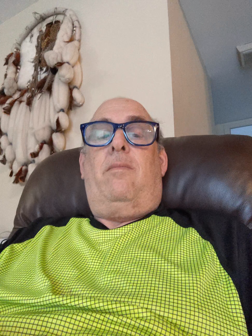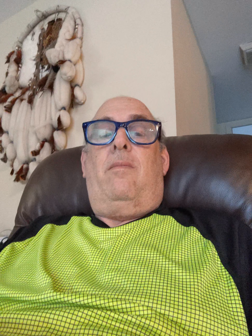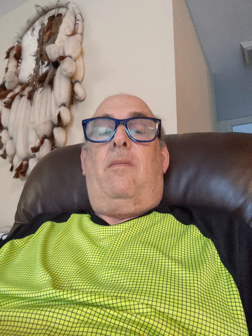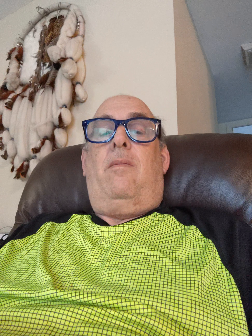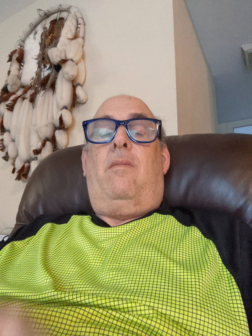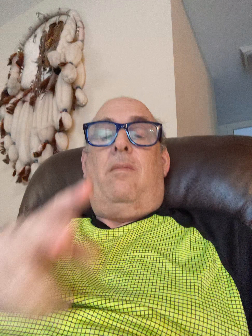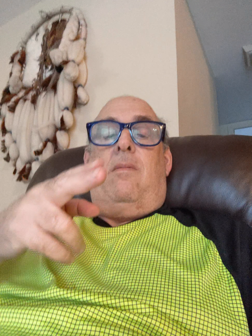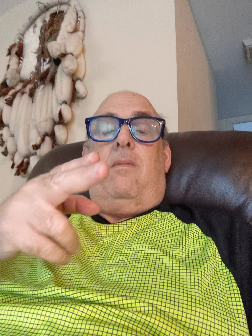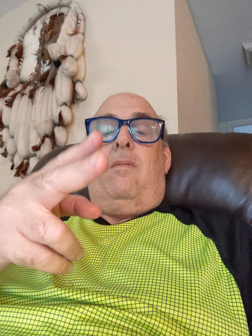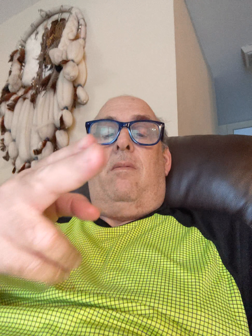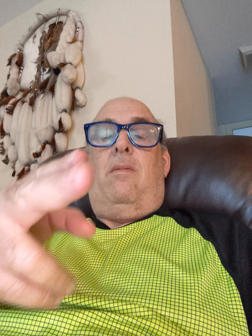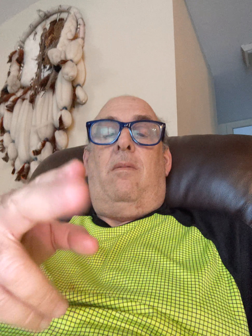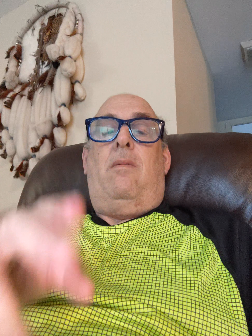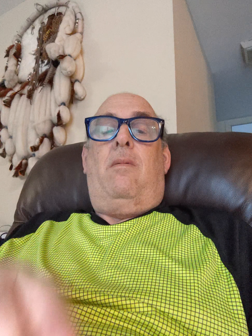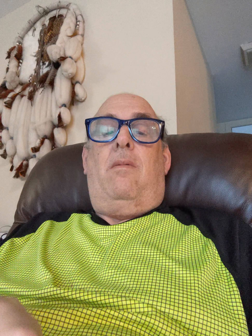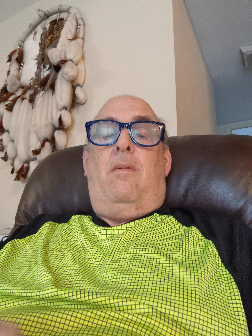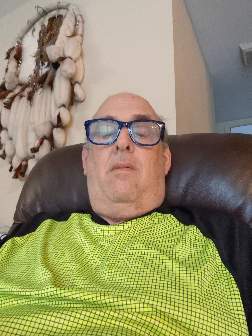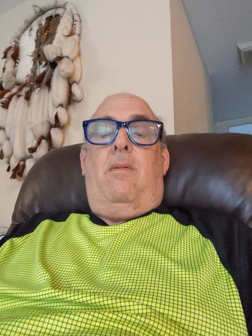scissors